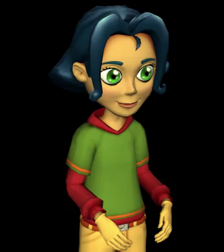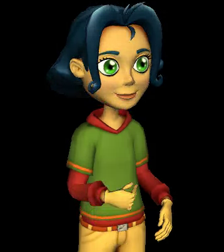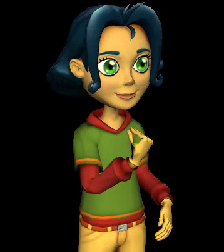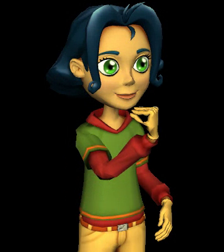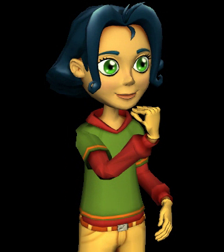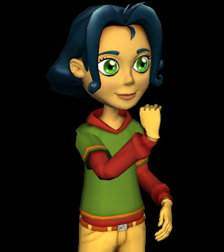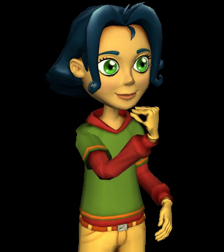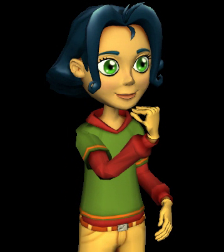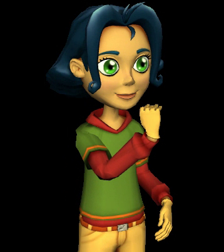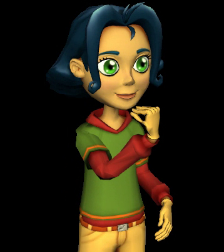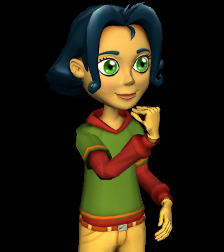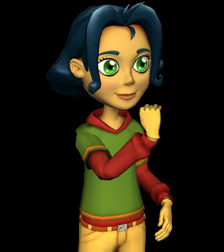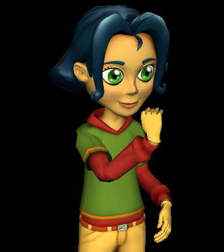يشعر بالبرد